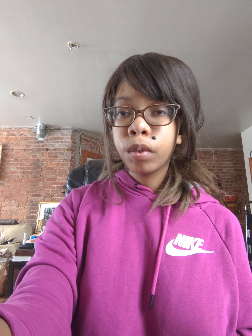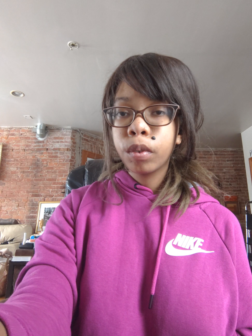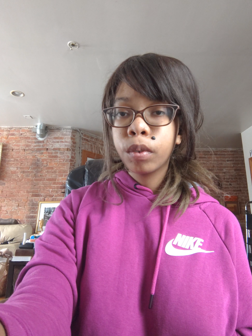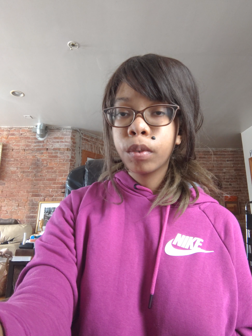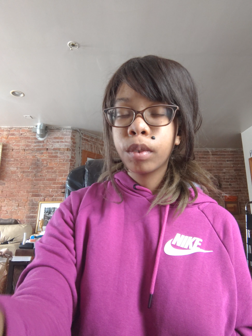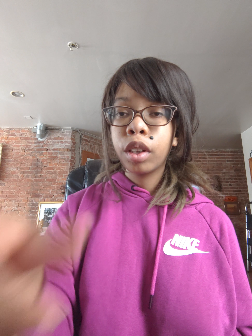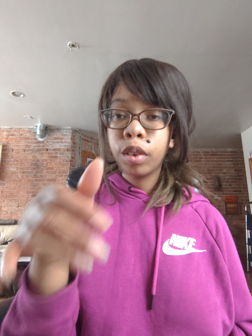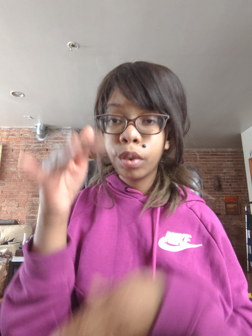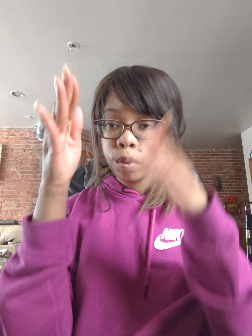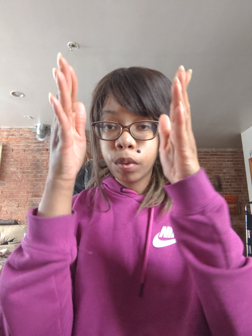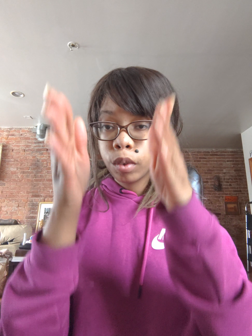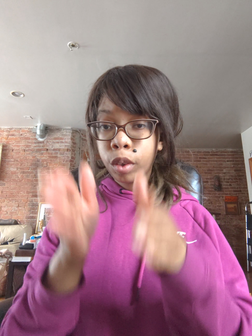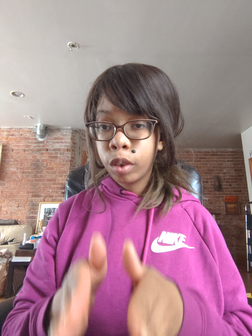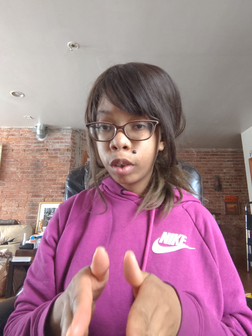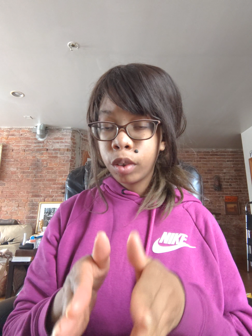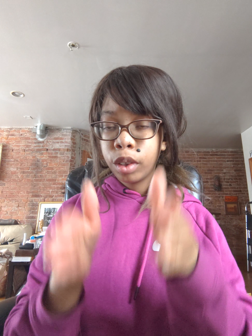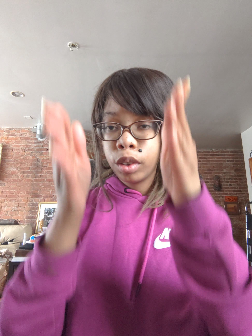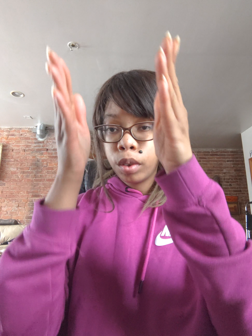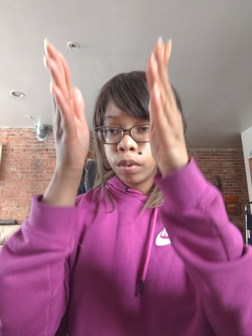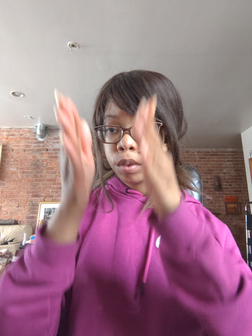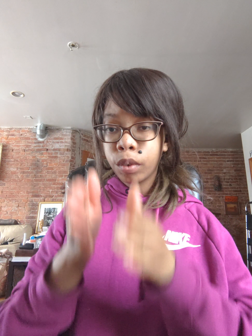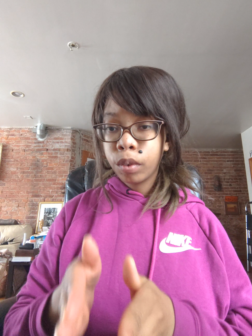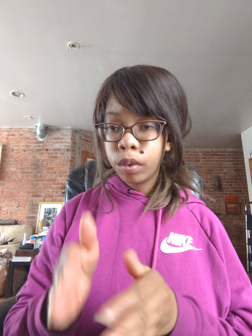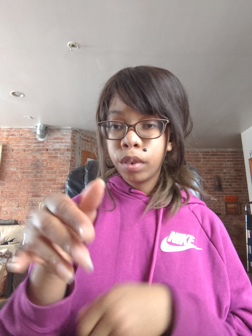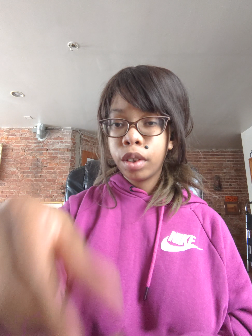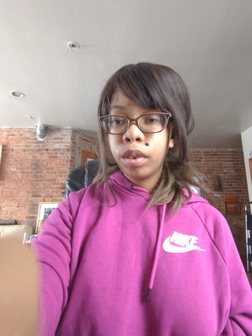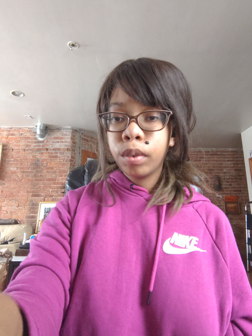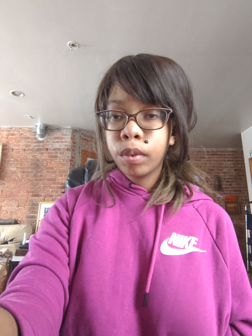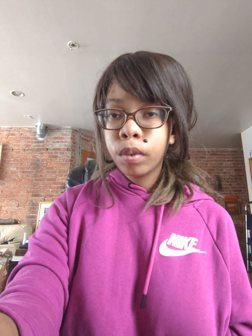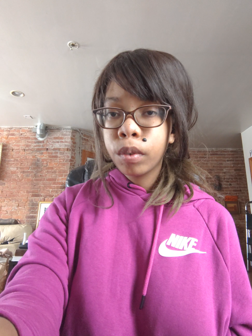person